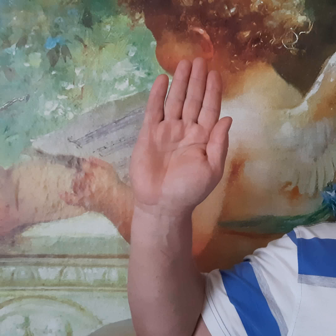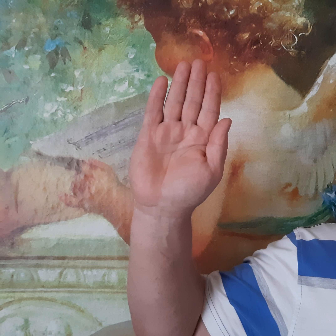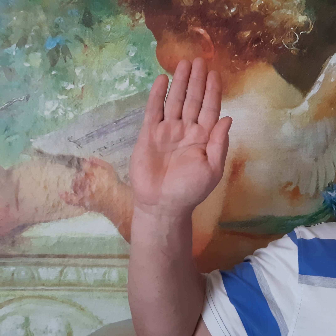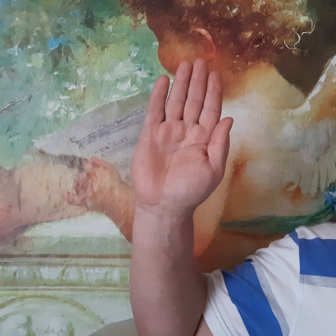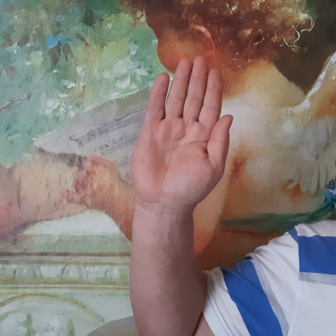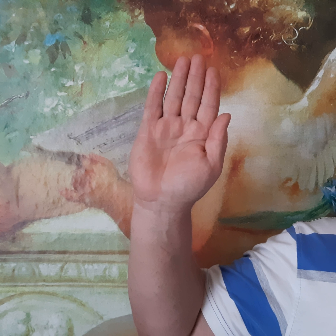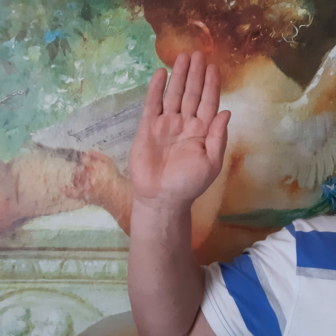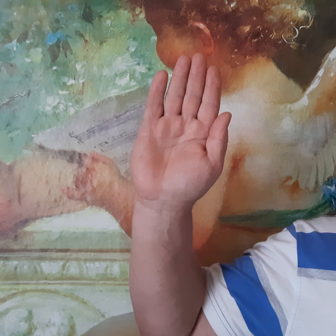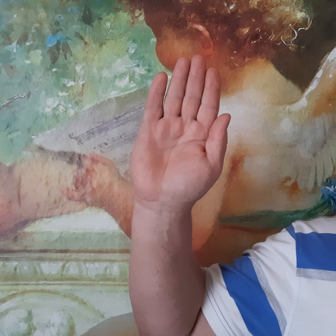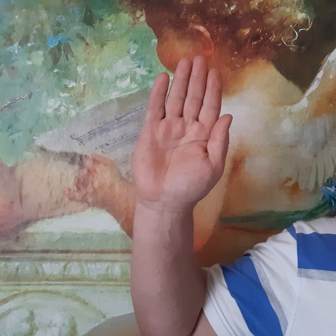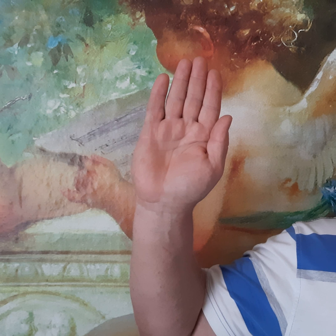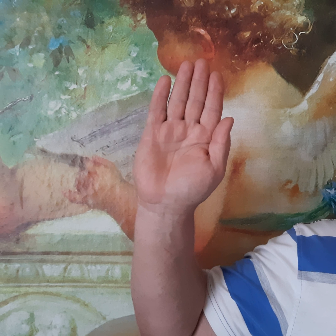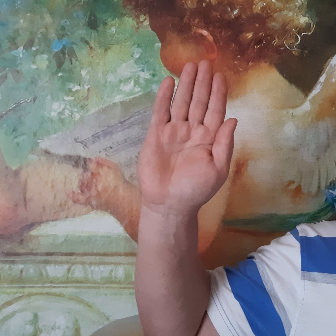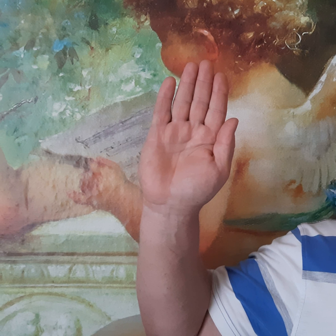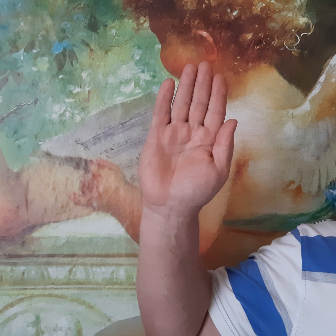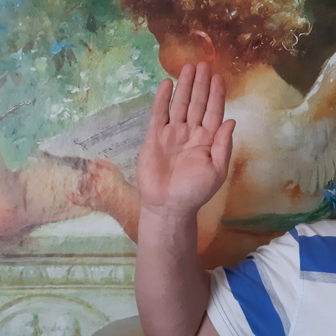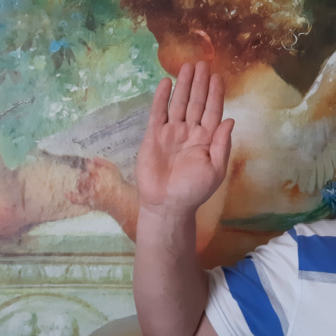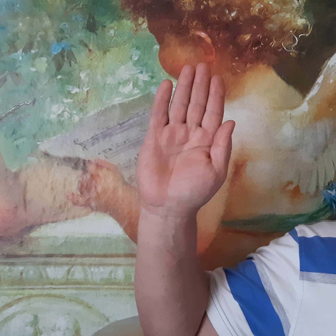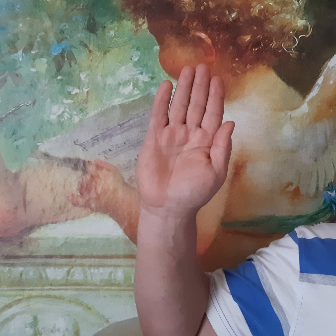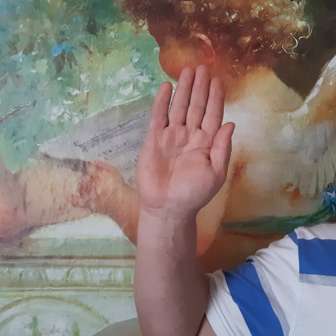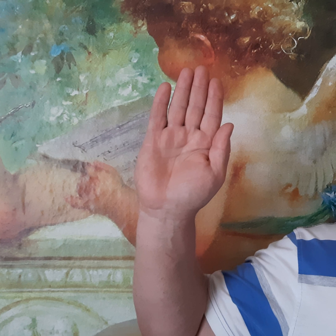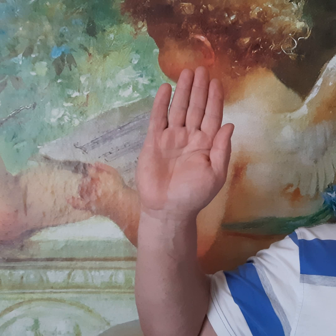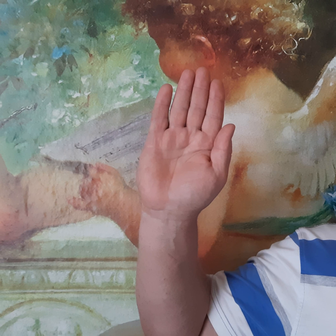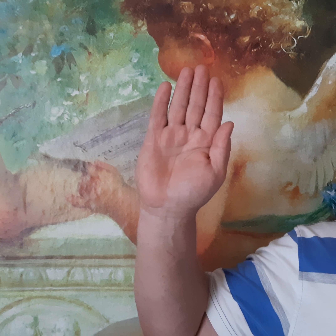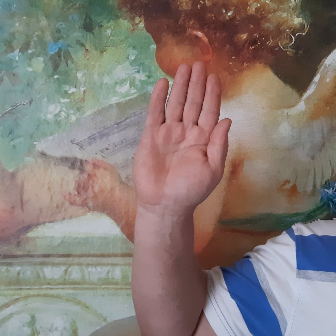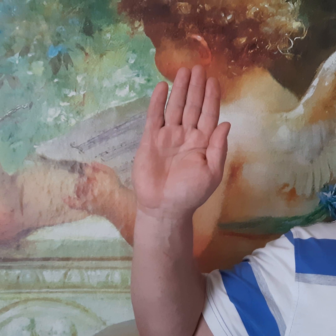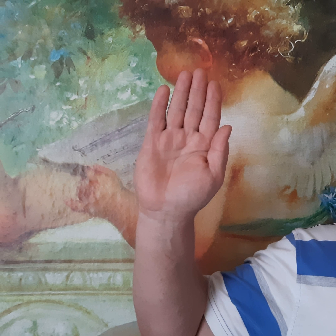В